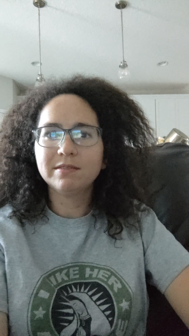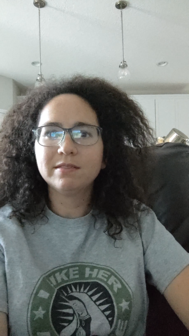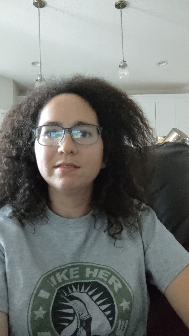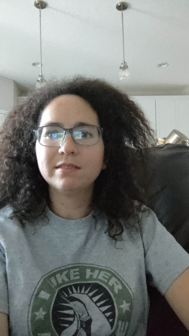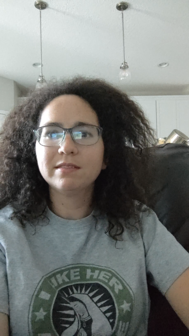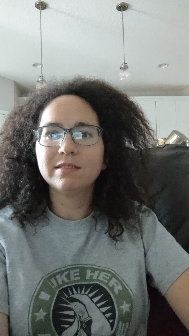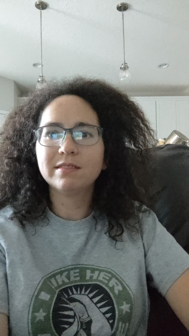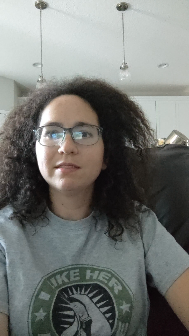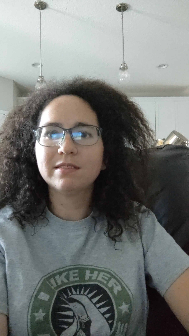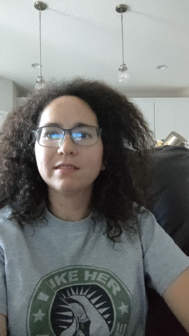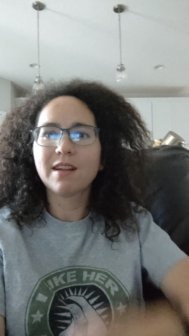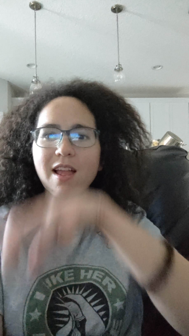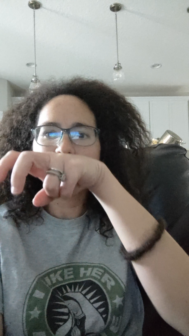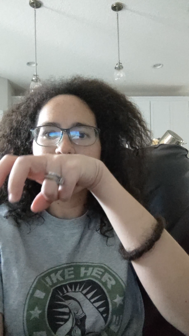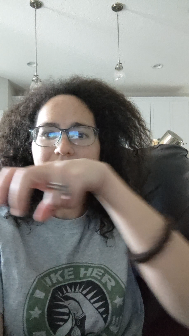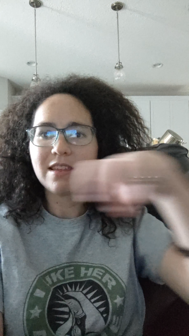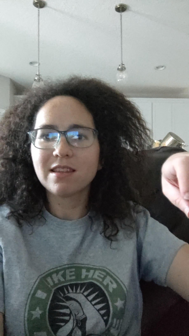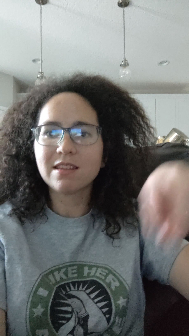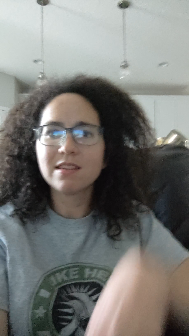bench